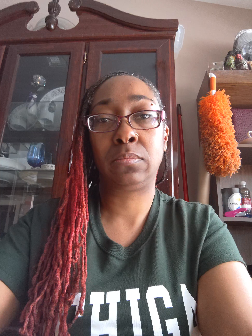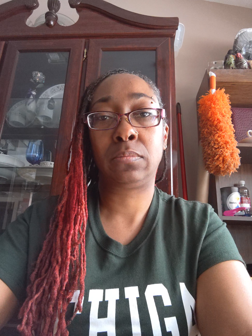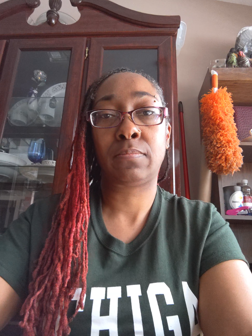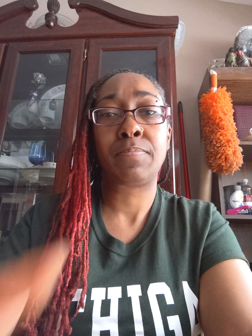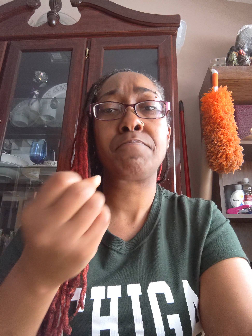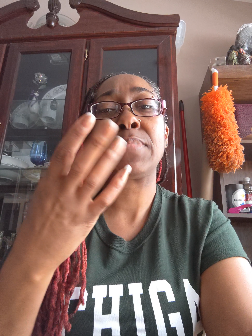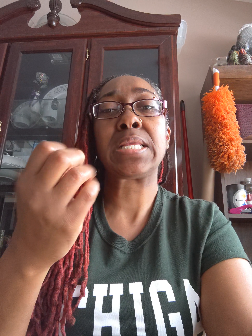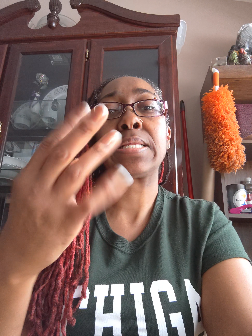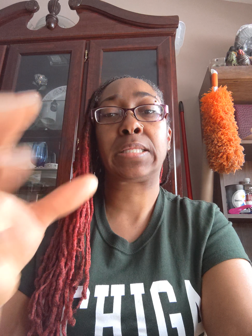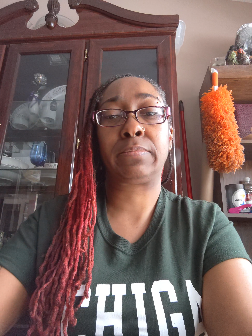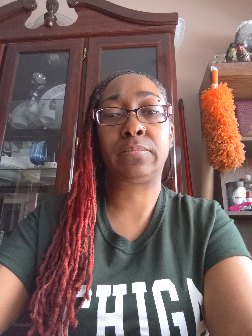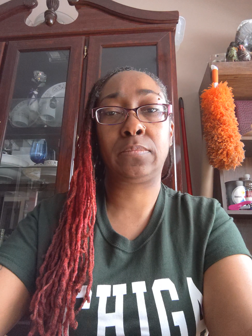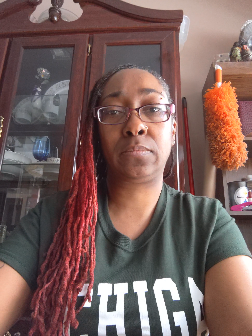many